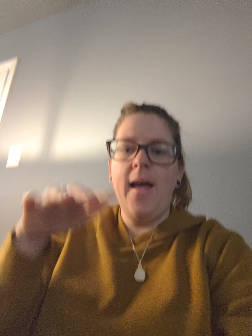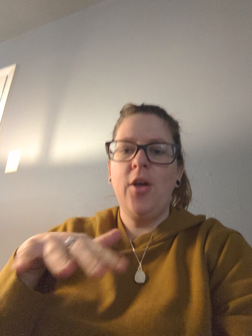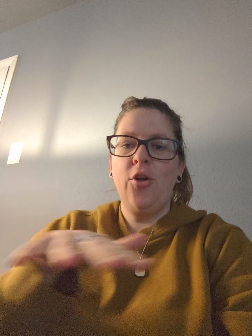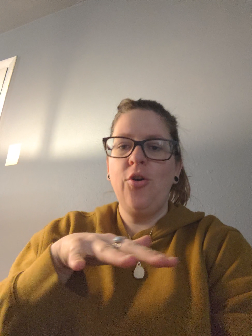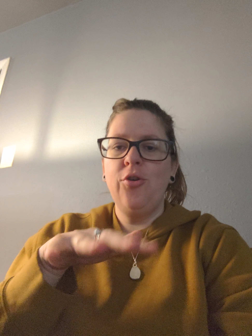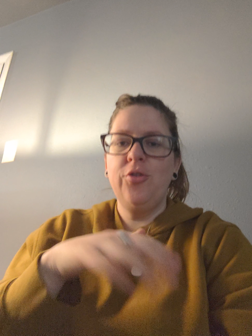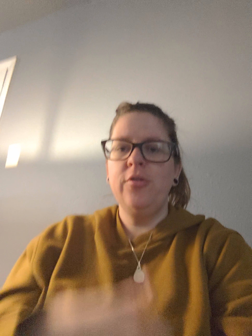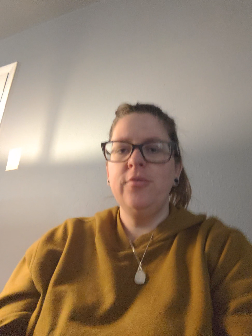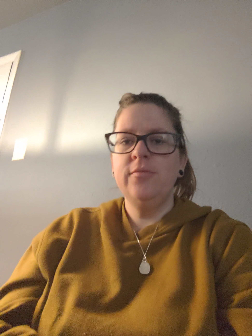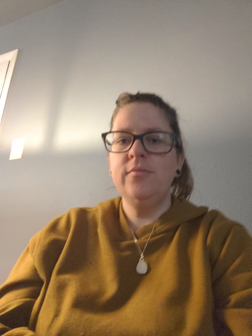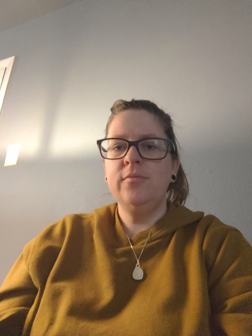backyard